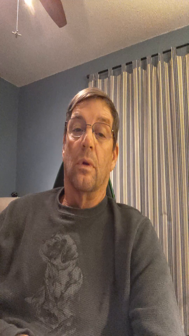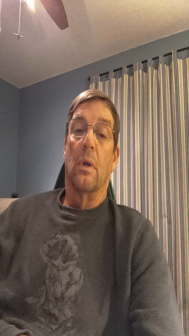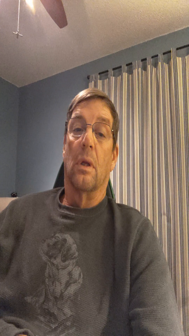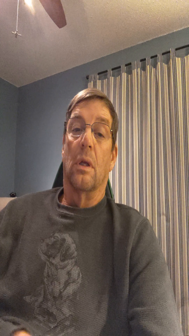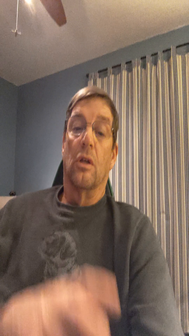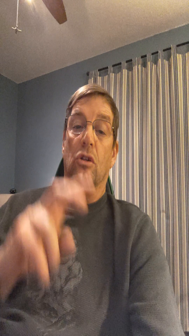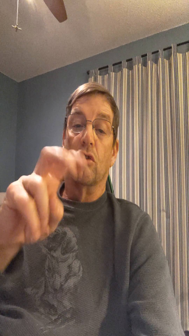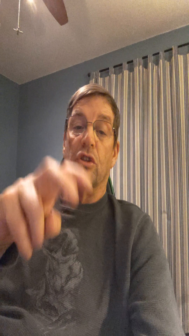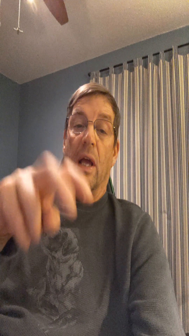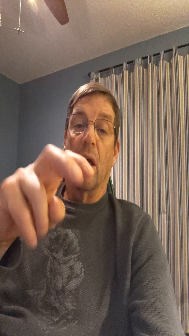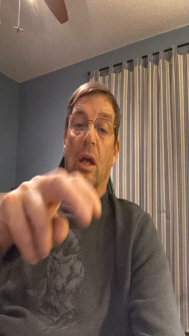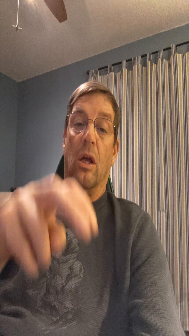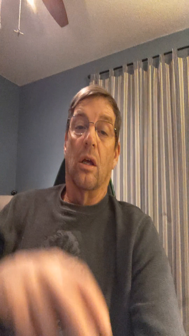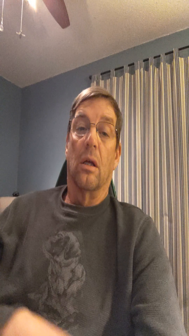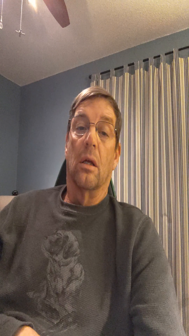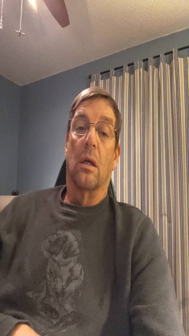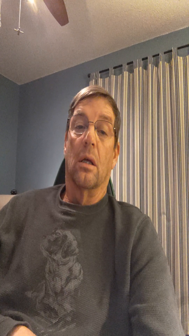chair